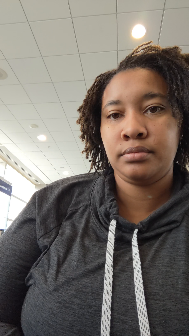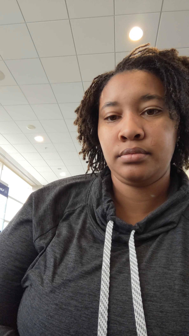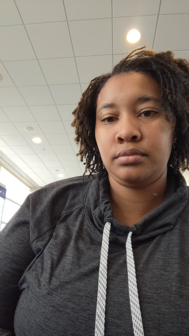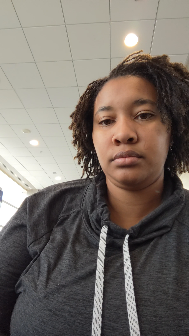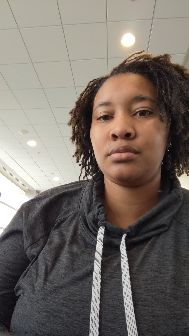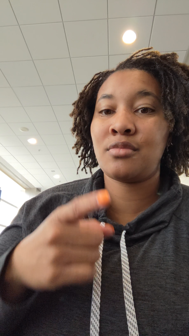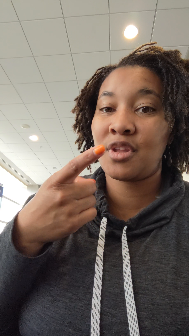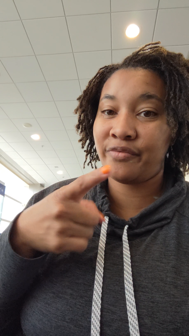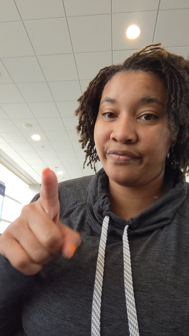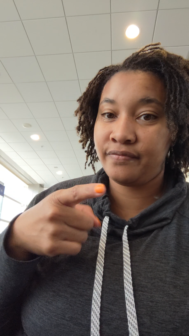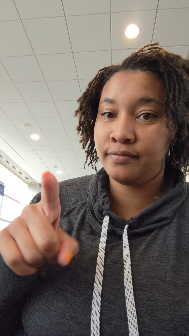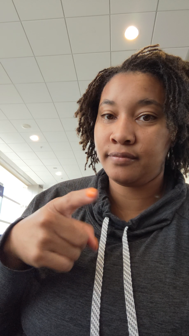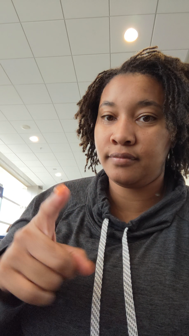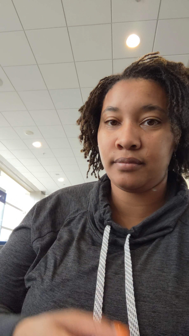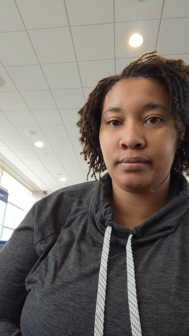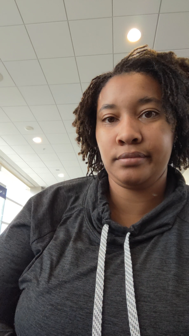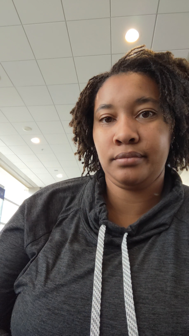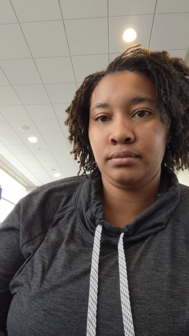knife